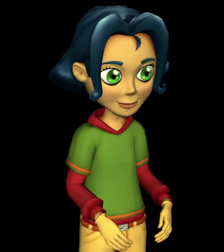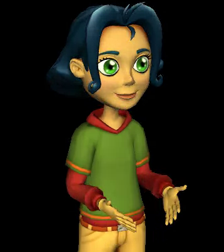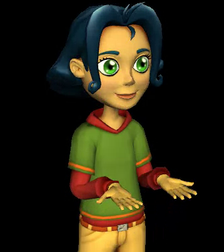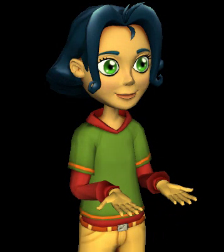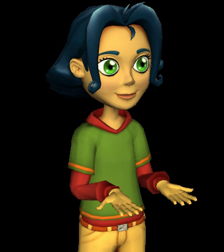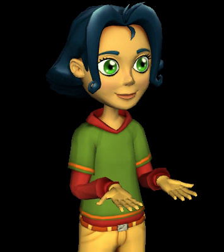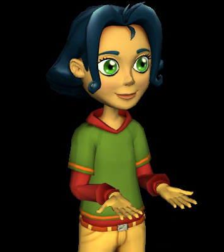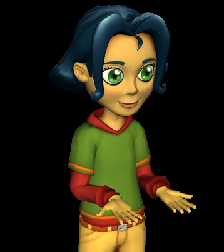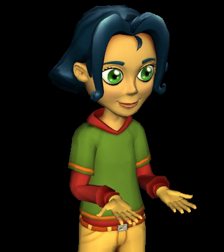الآن